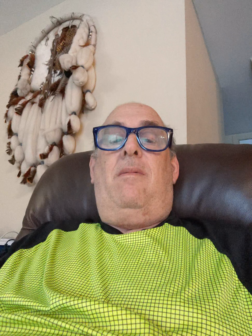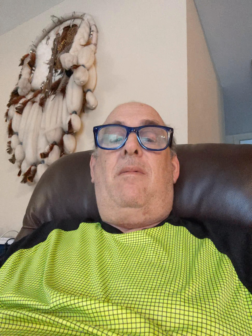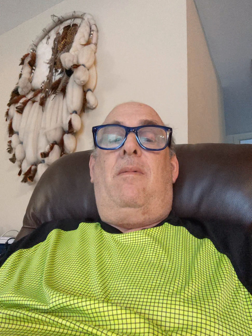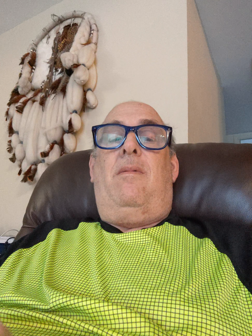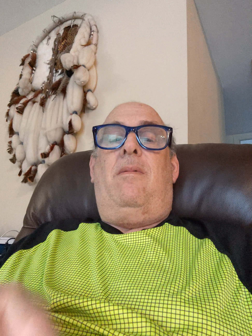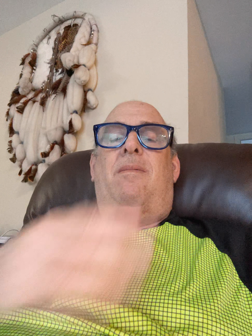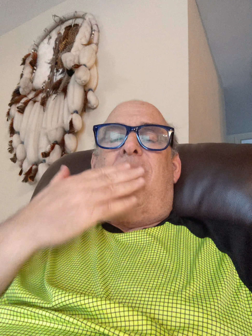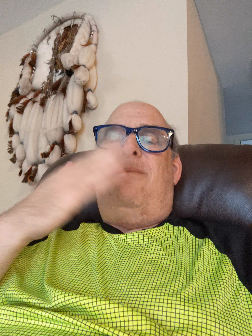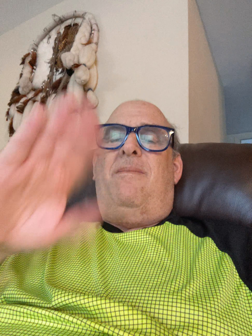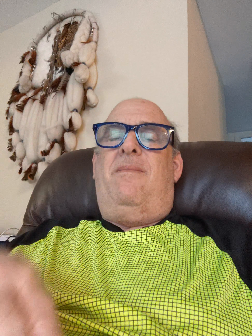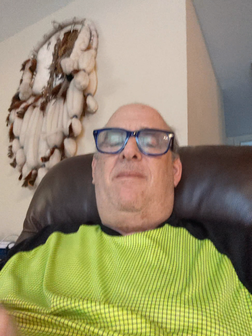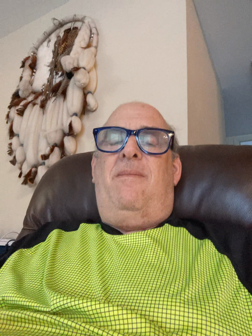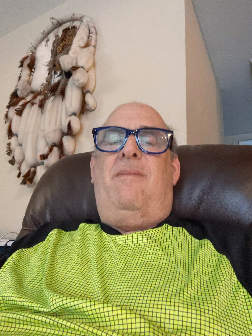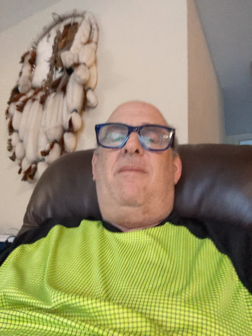bad